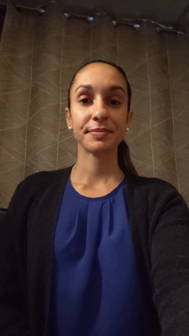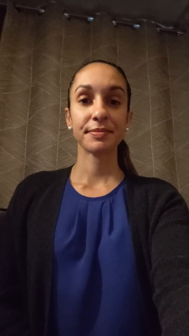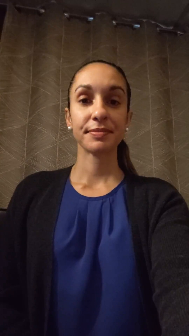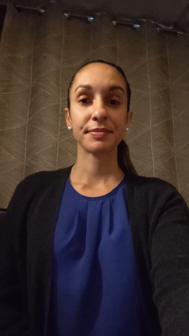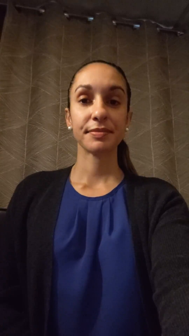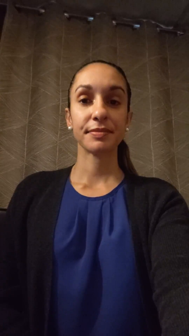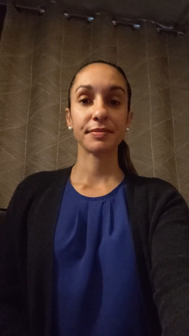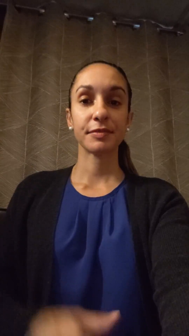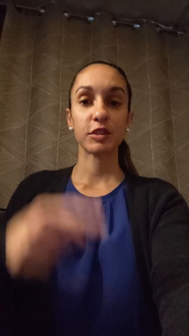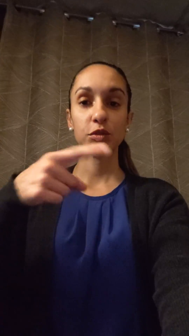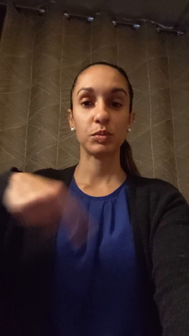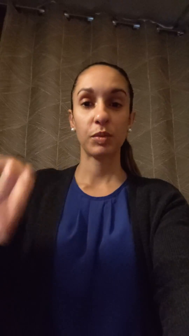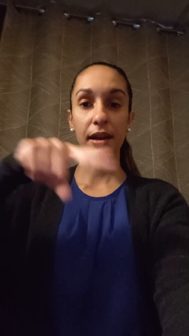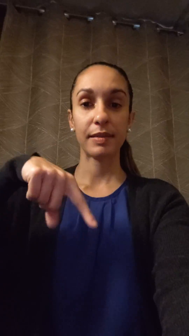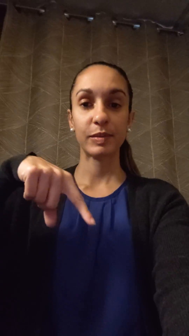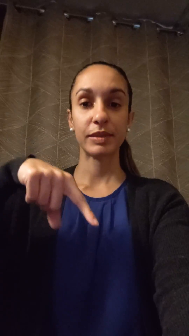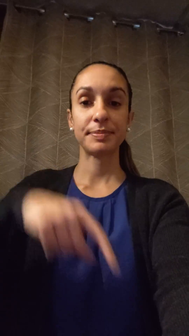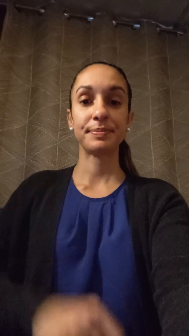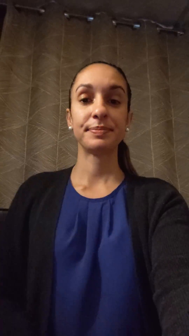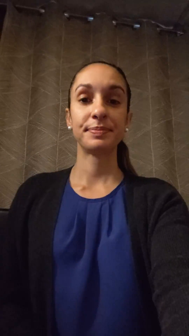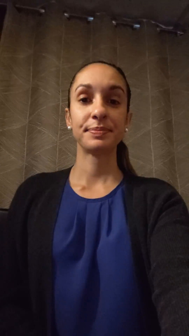around